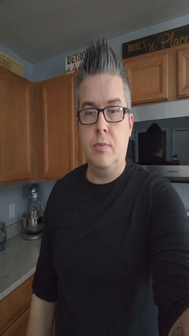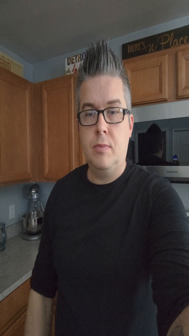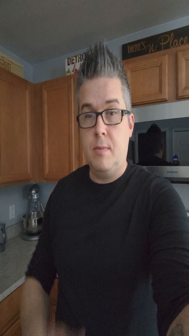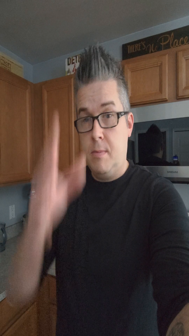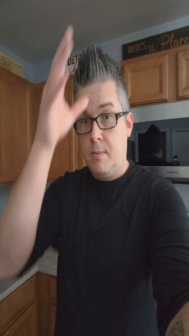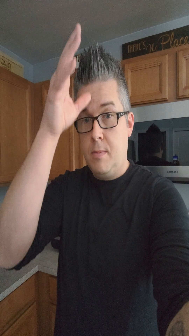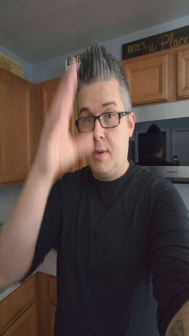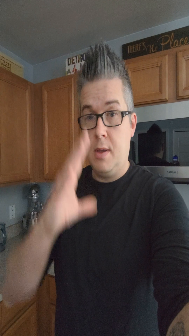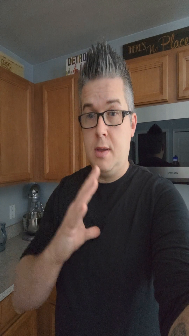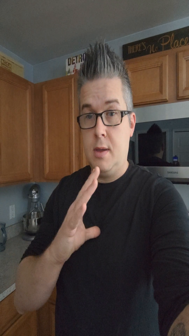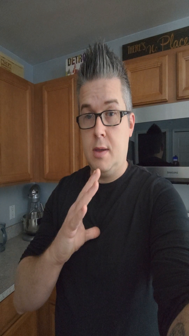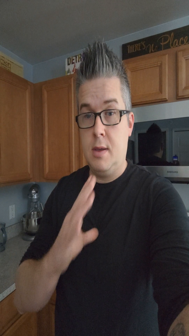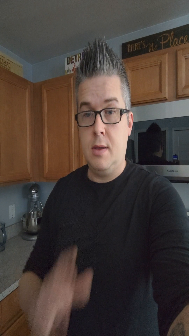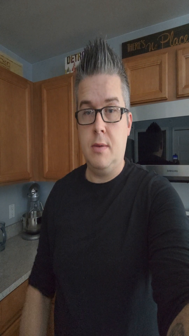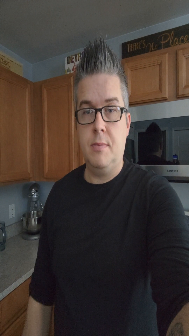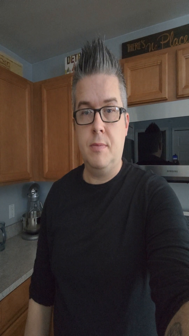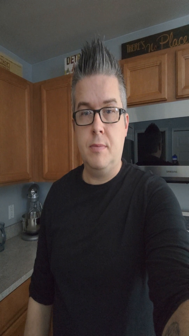man